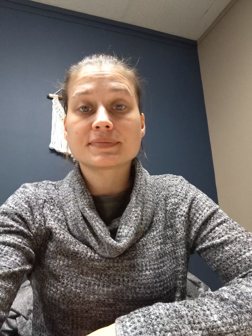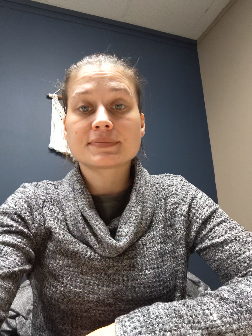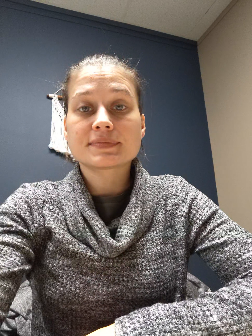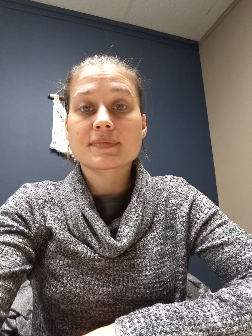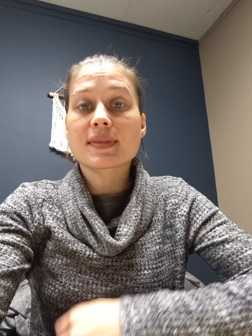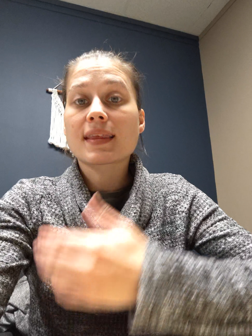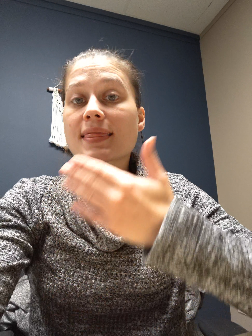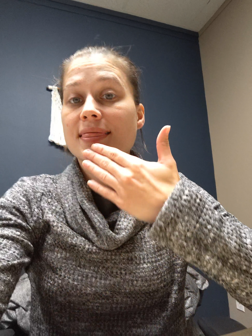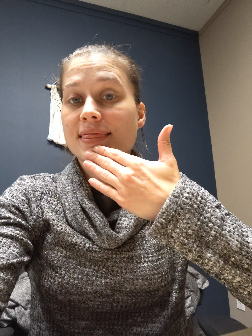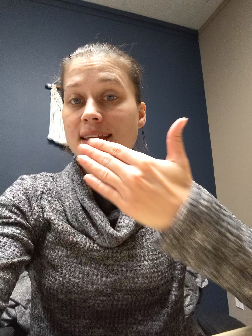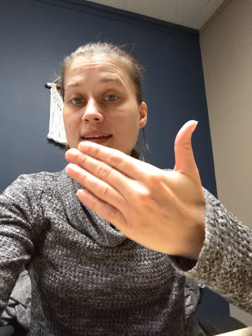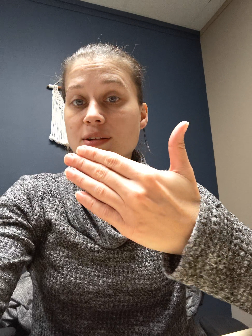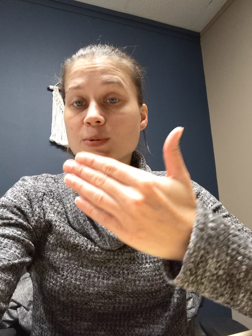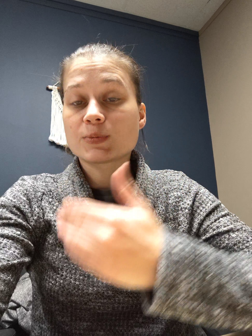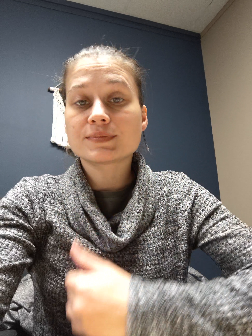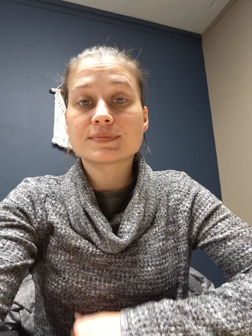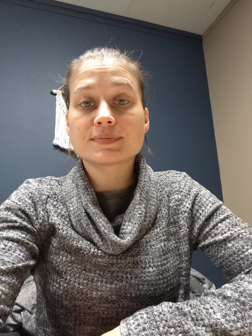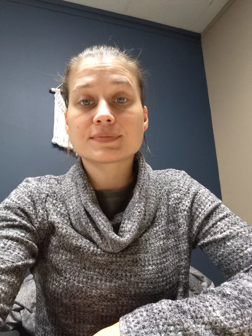thank you